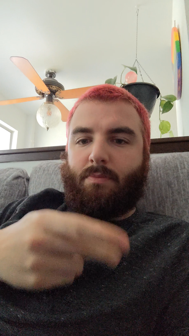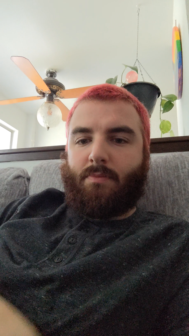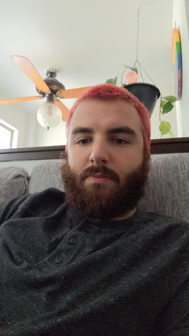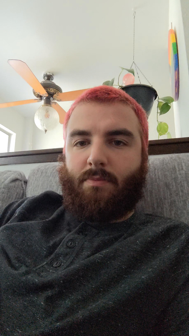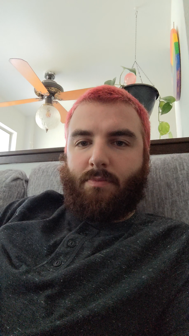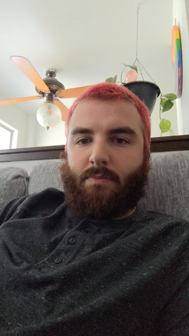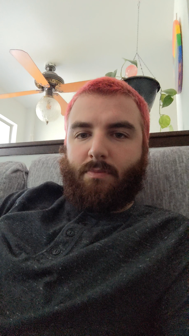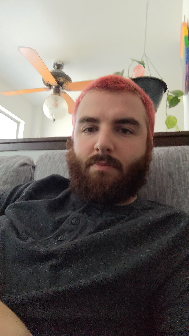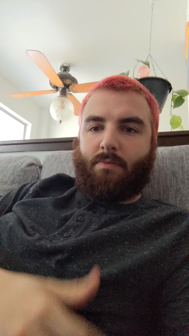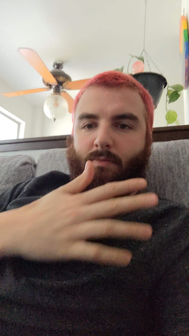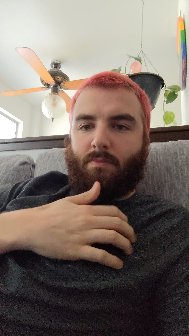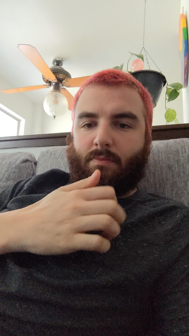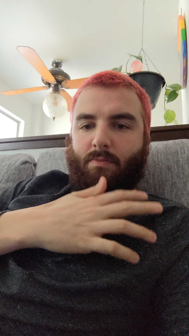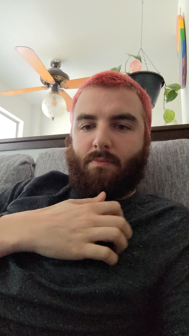bear